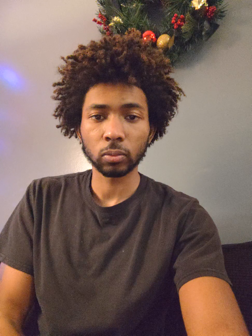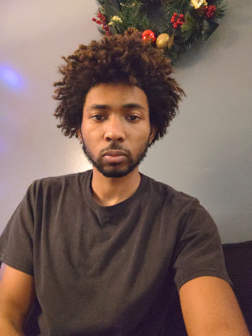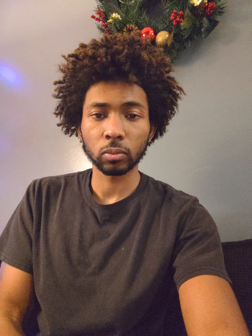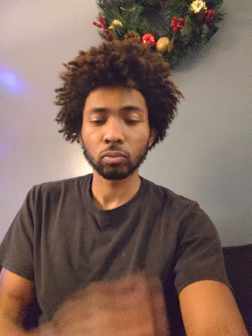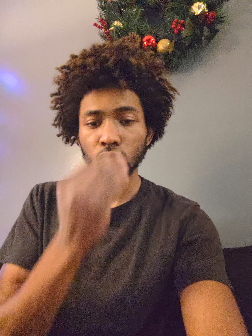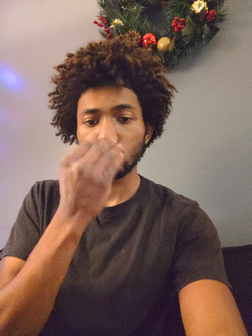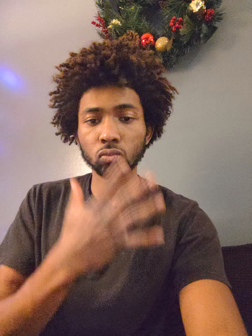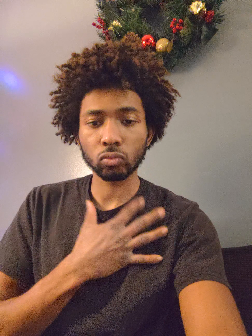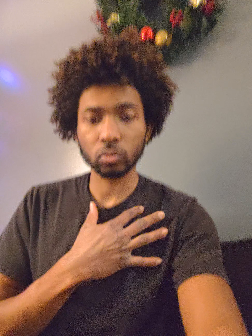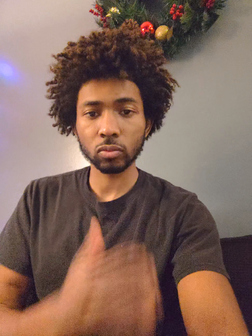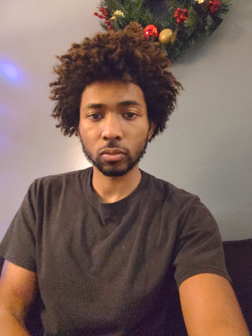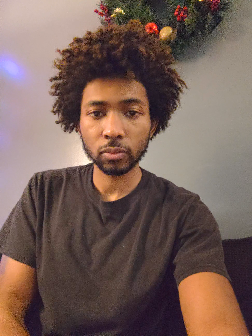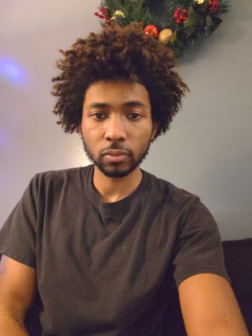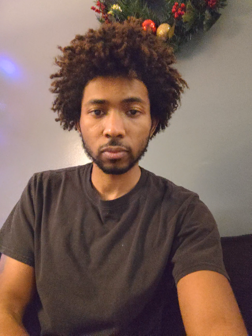pajamas